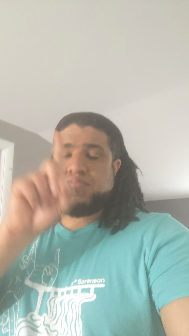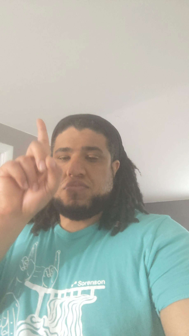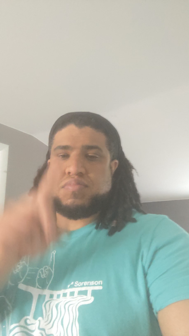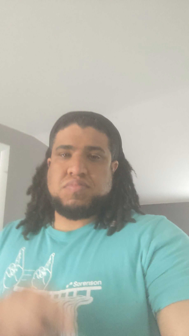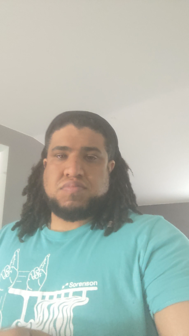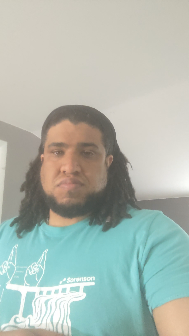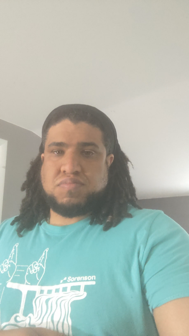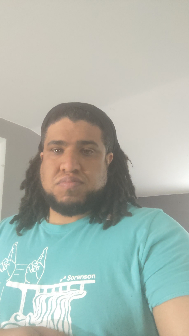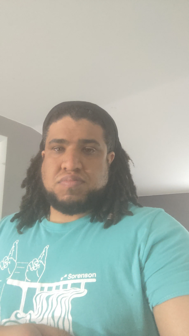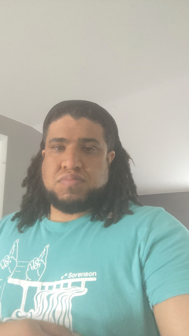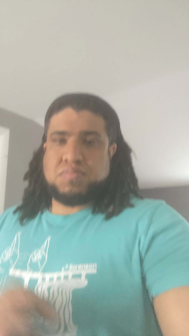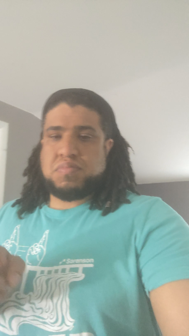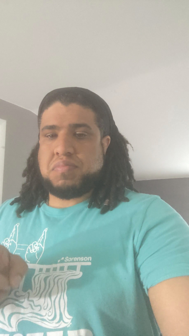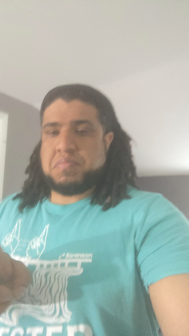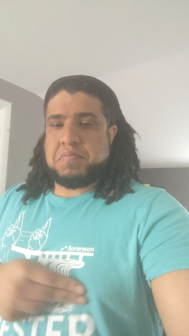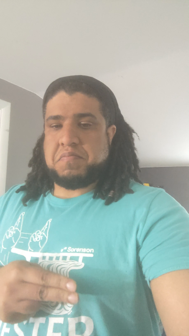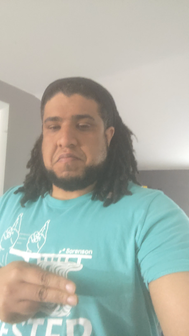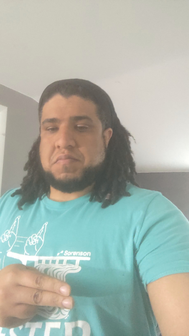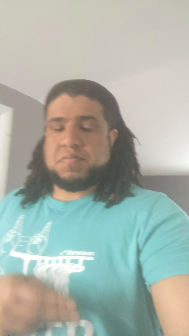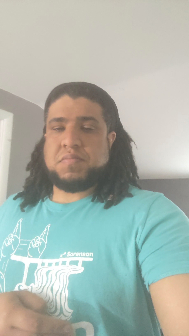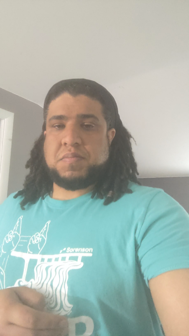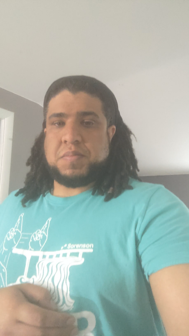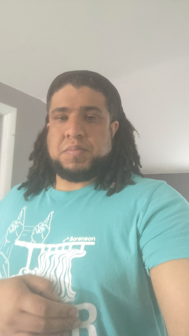belt